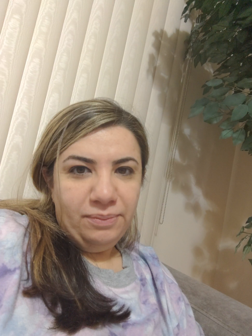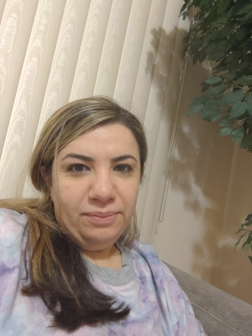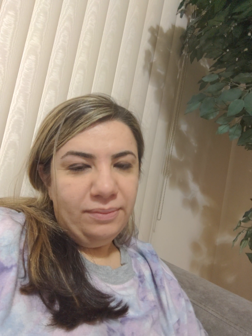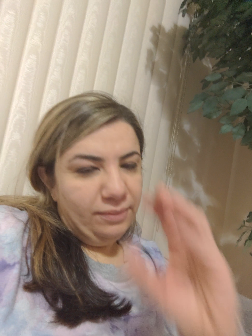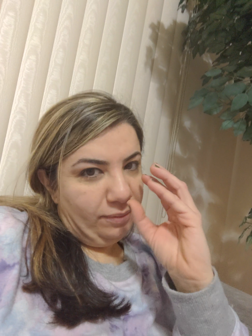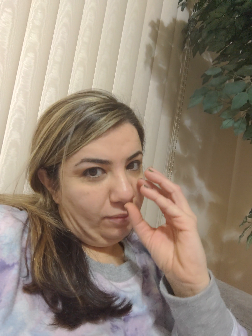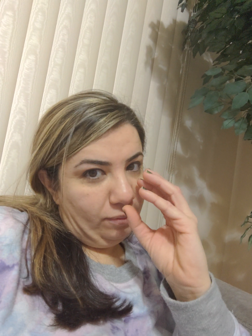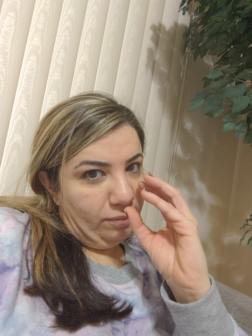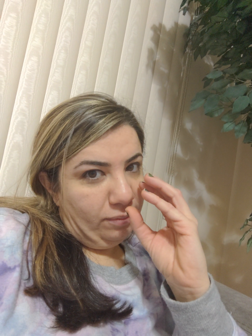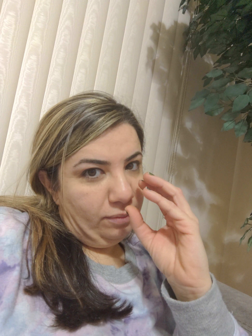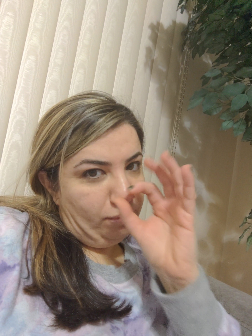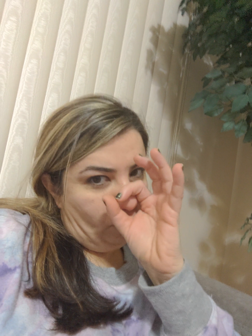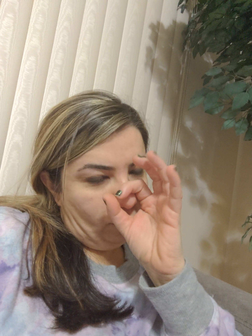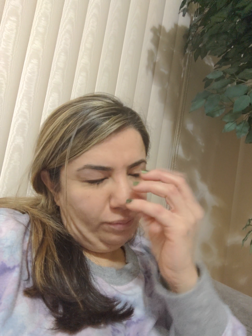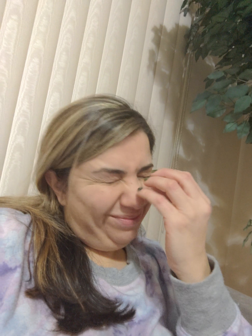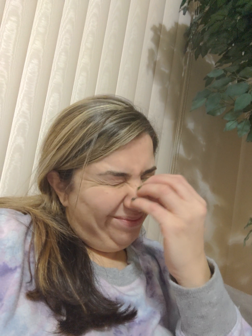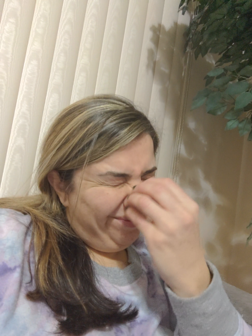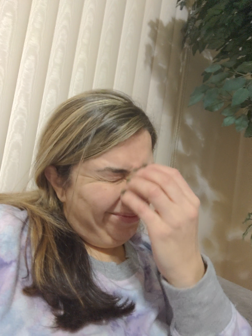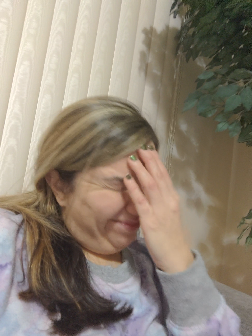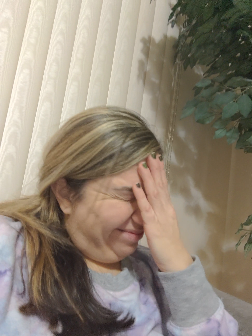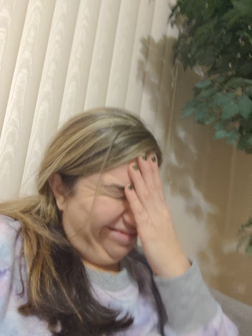wolf